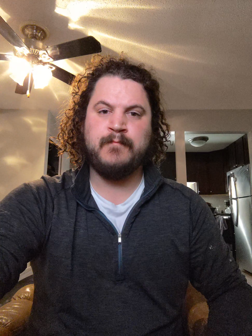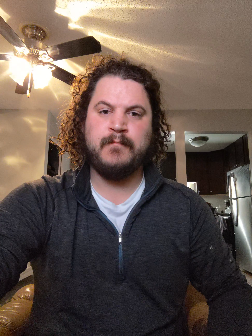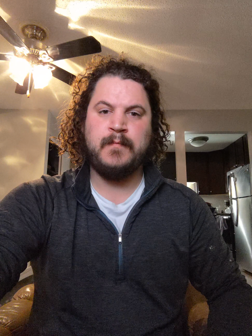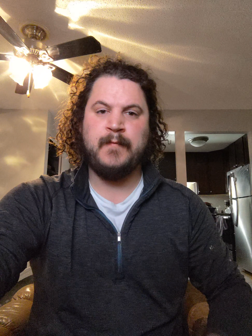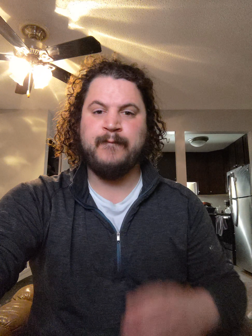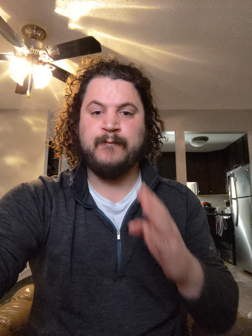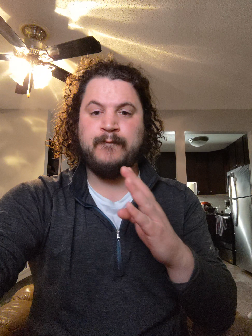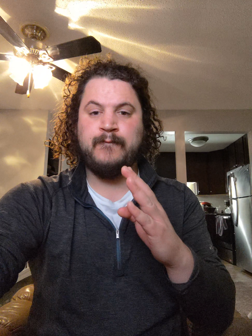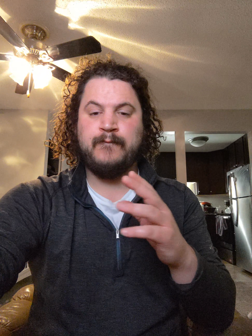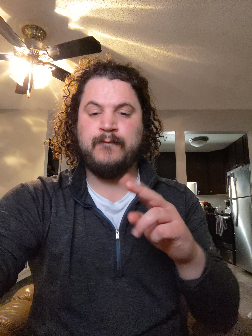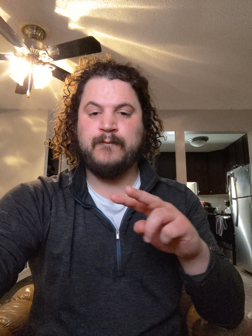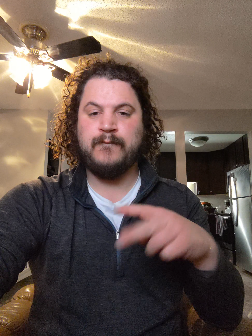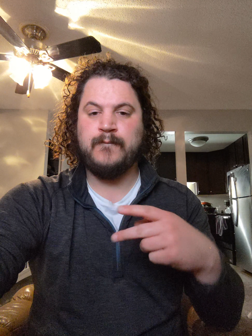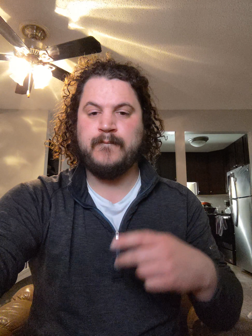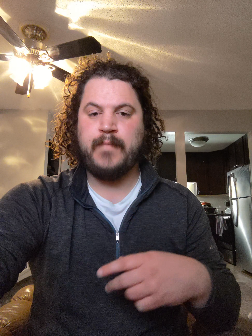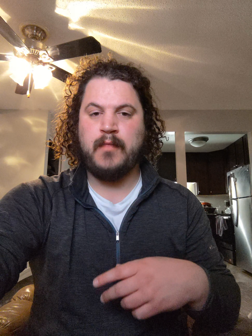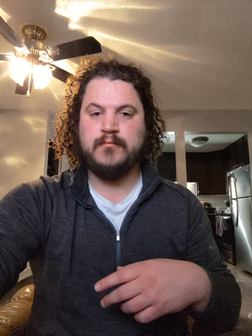fall